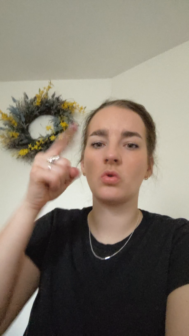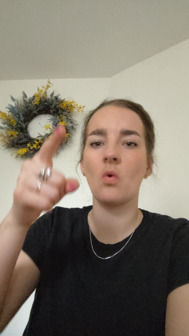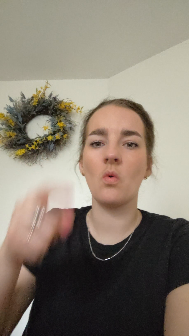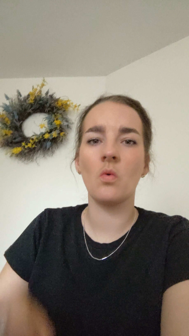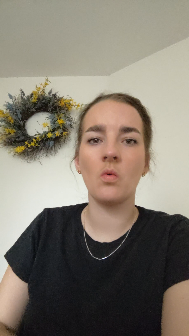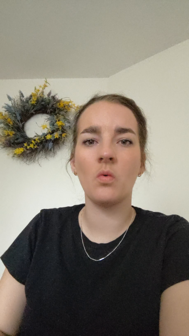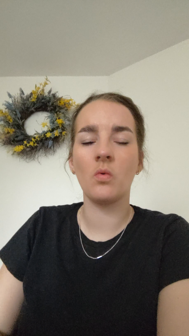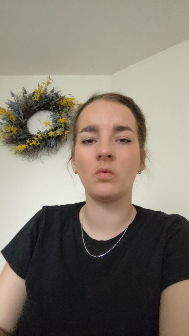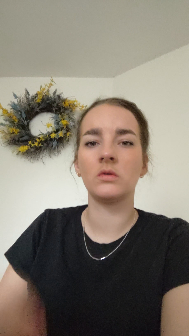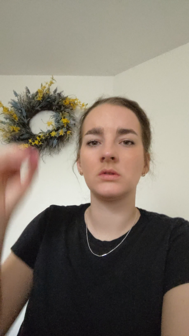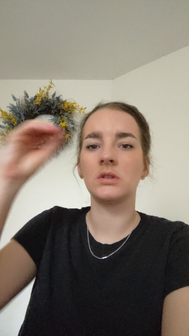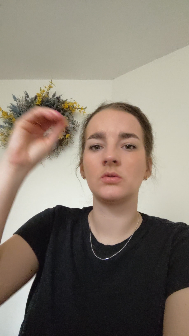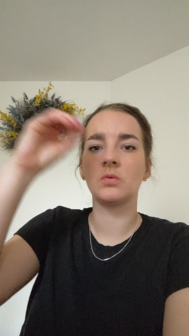dinosaur